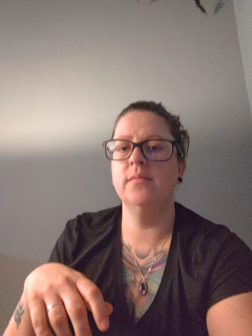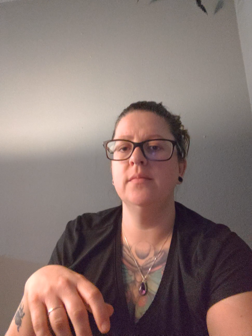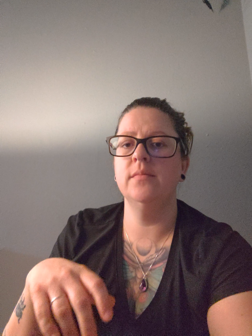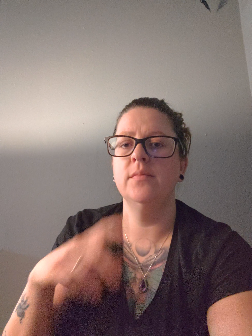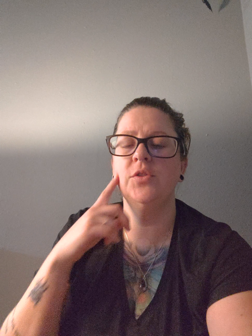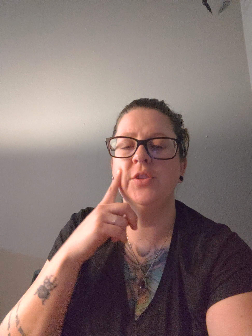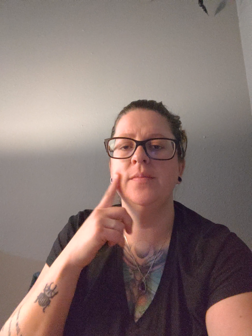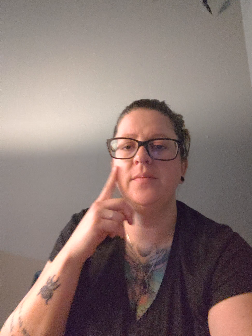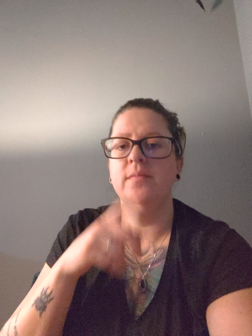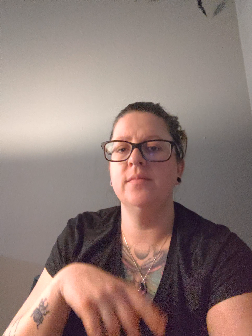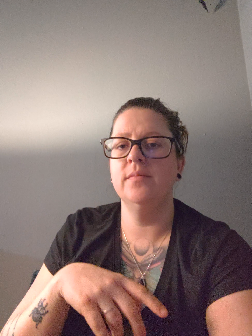cheek